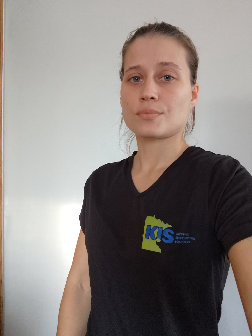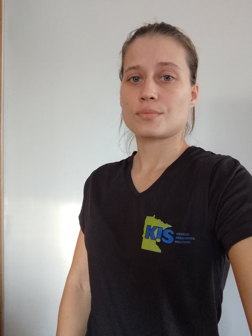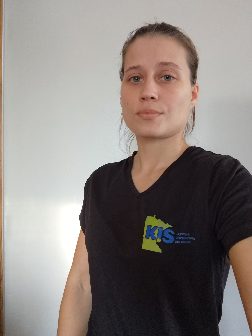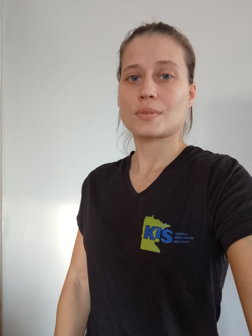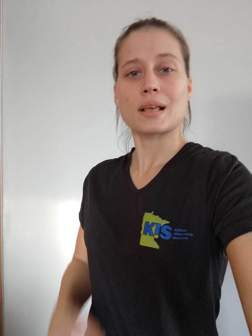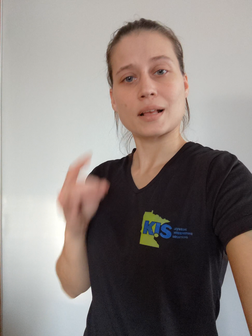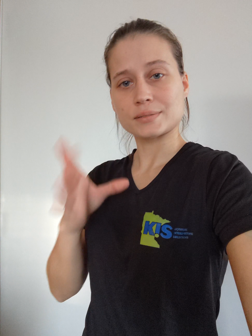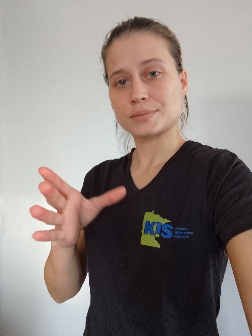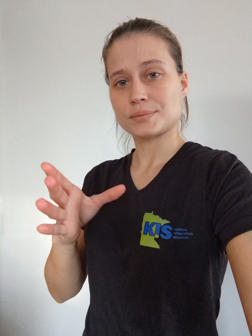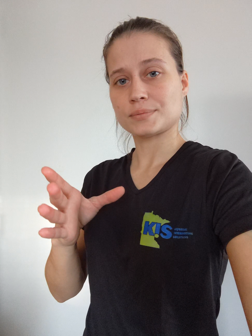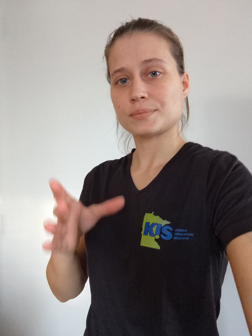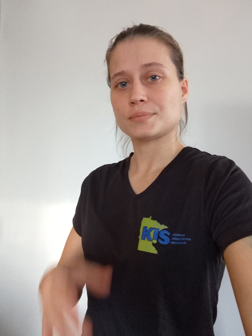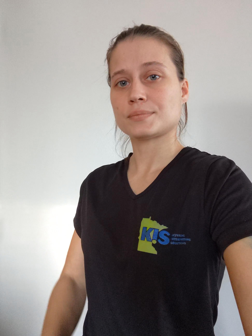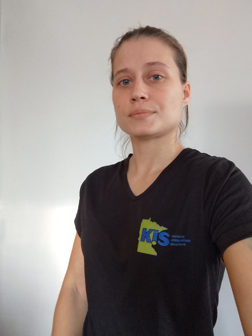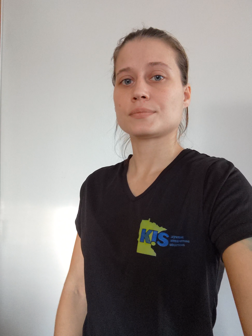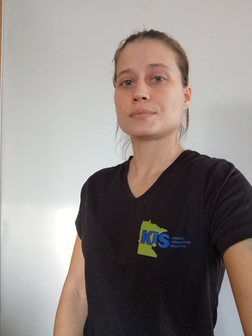hate